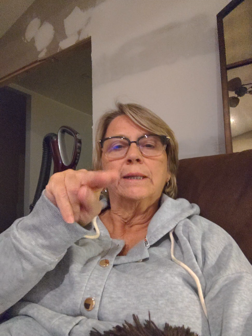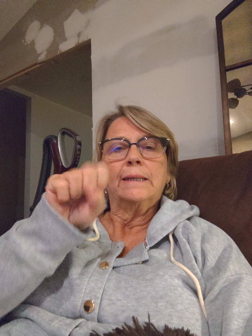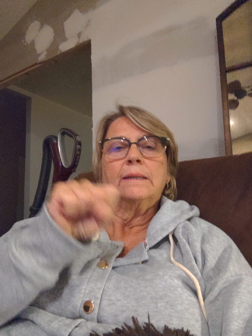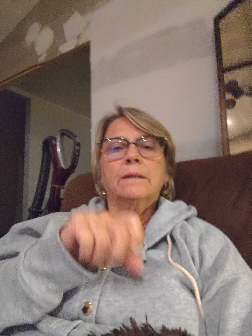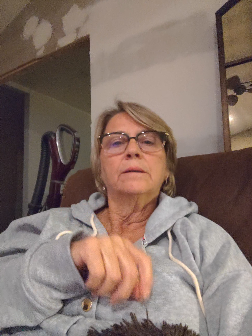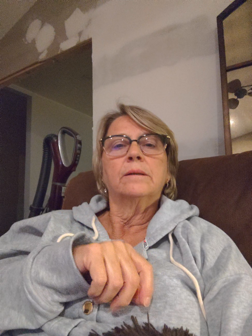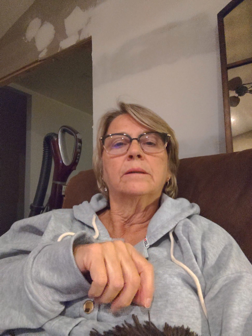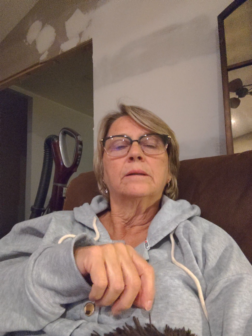jeans